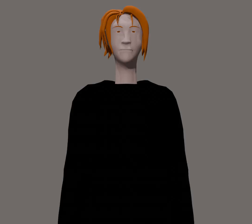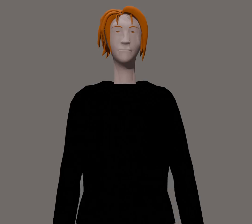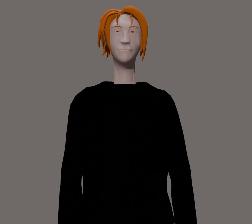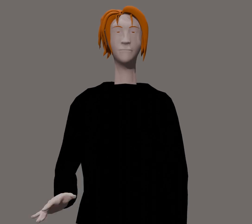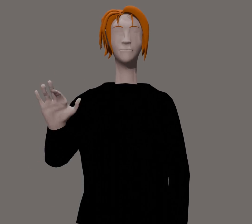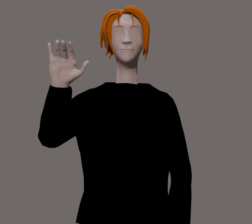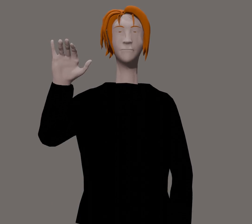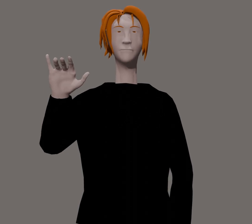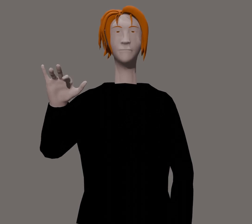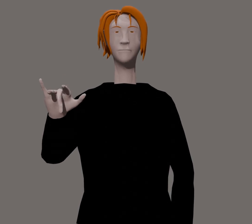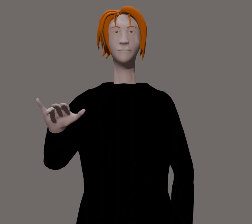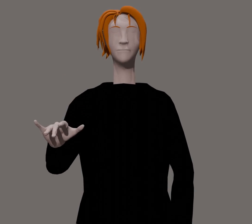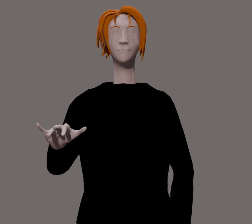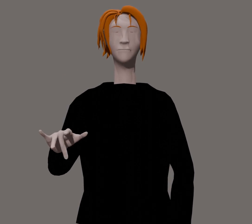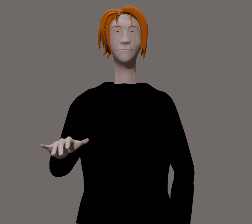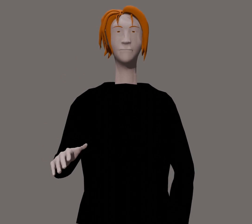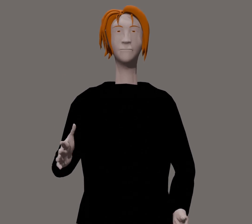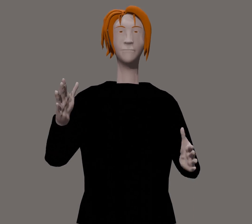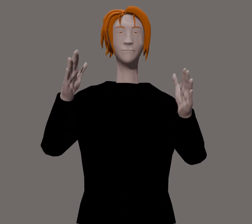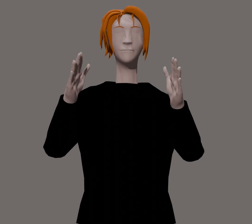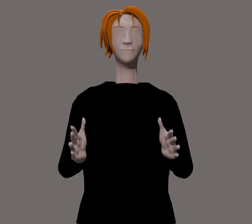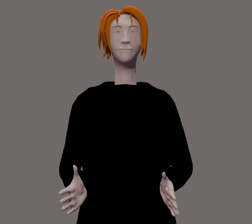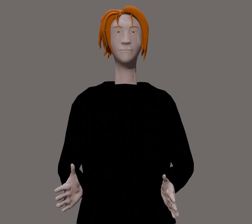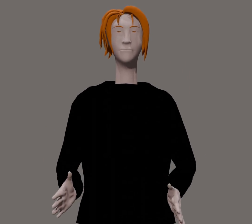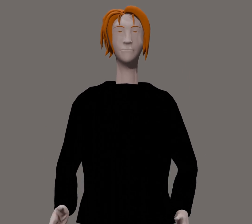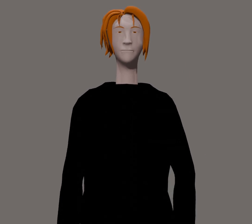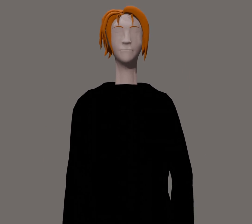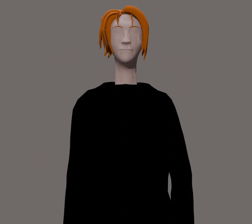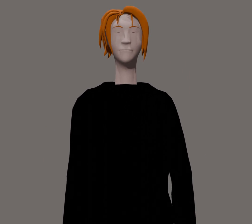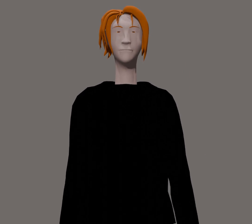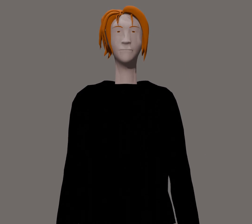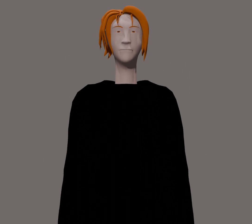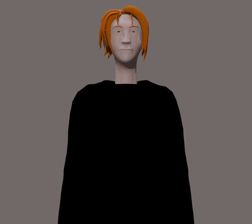Cashier